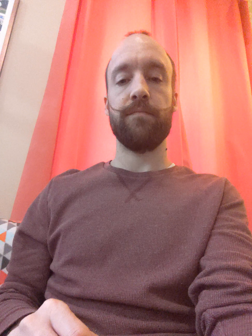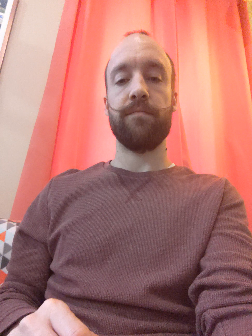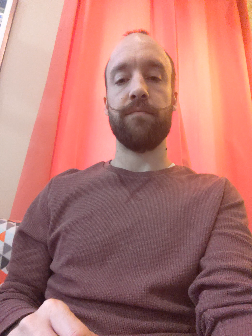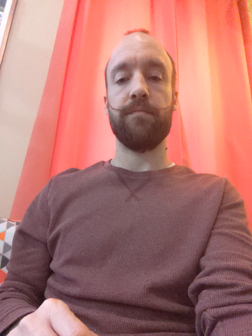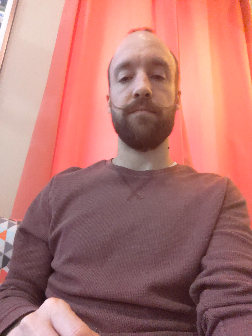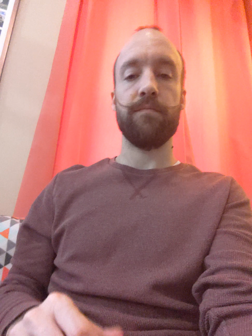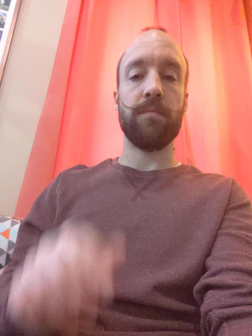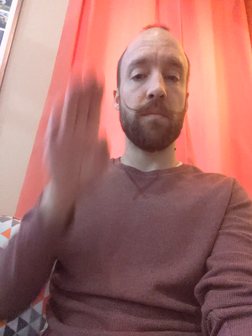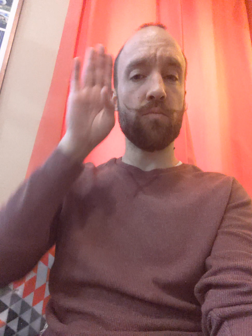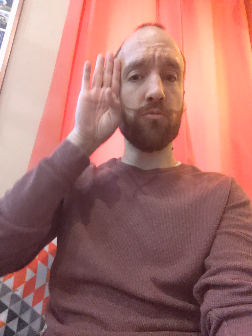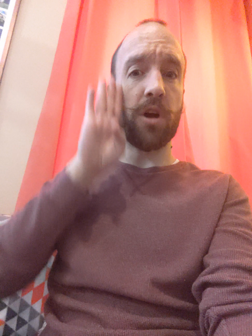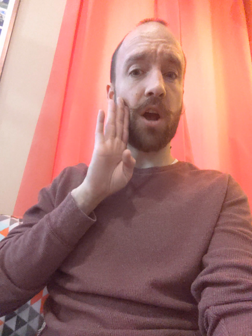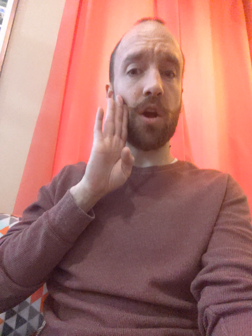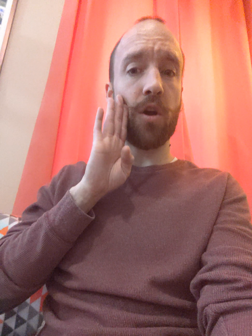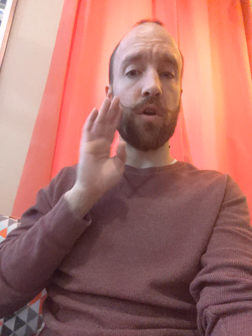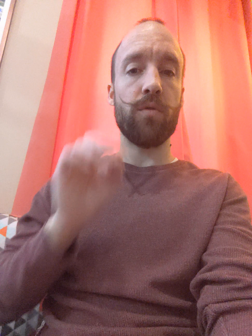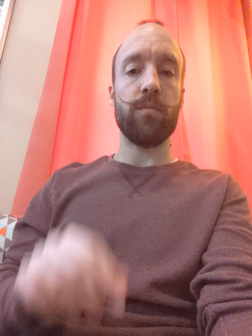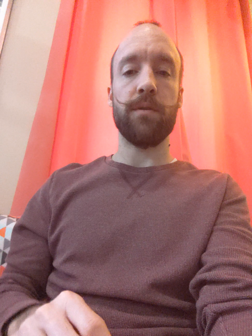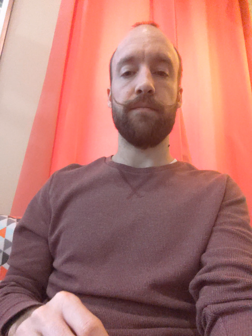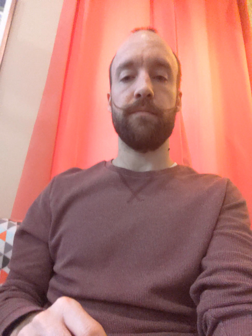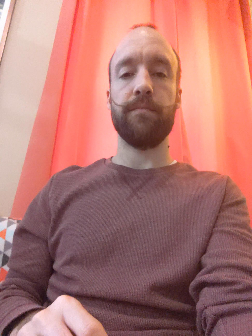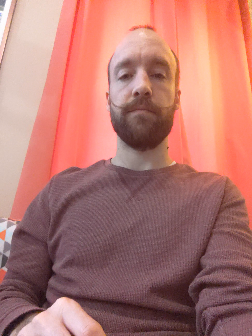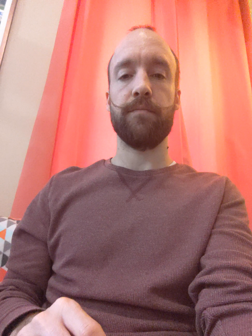brown